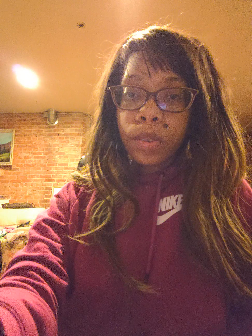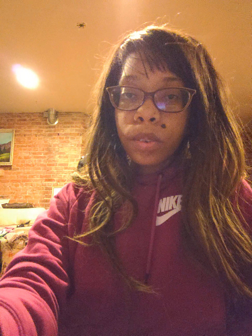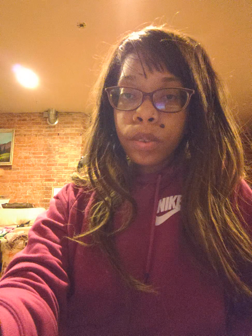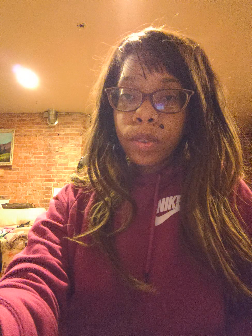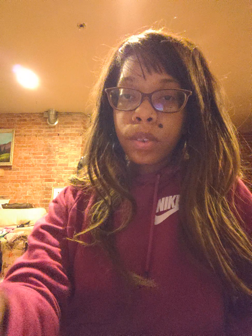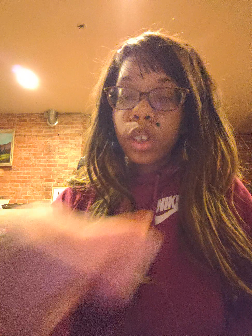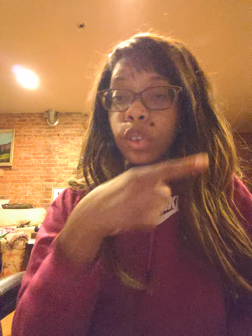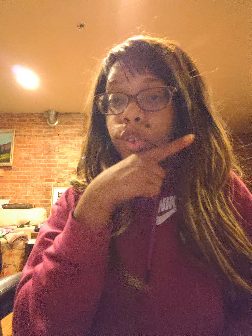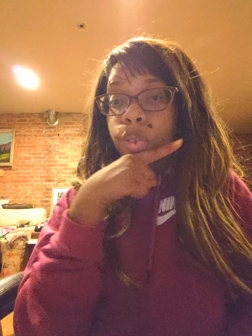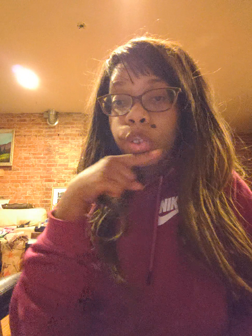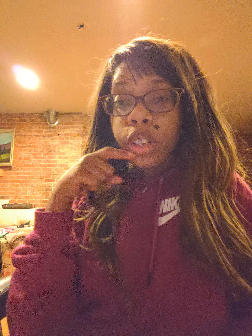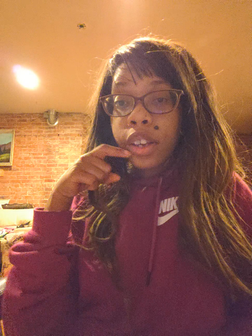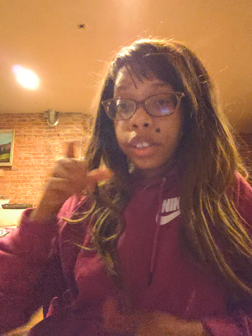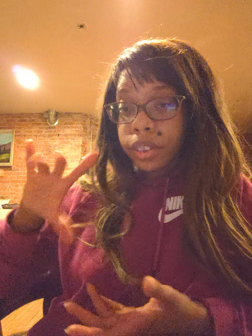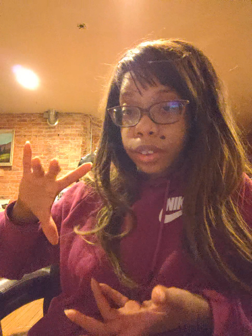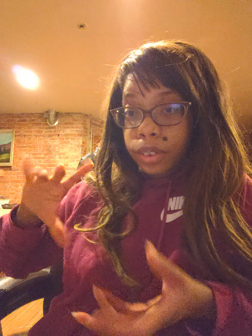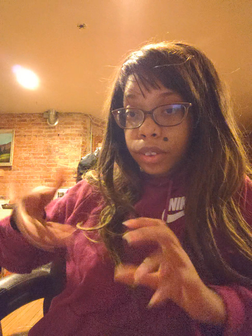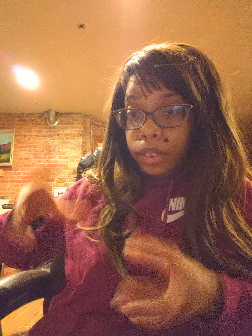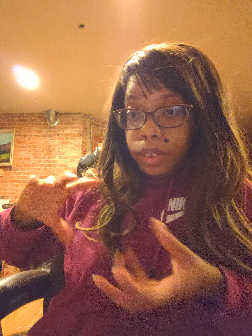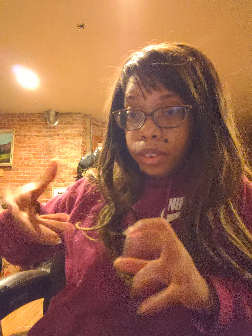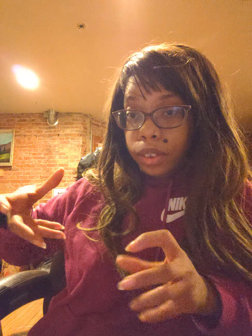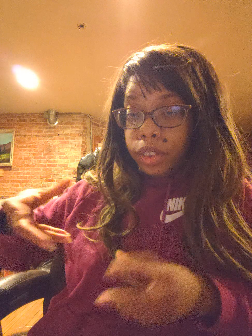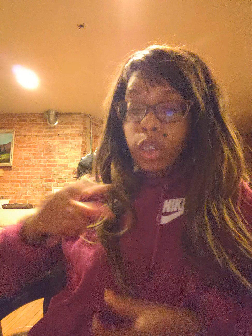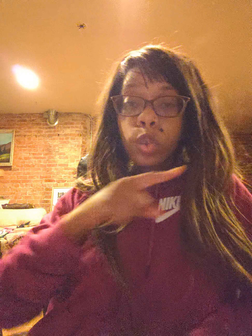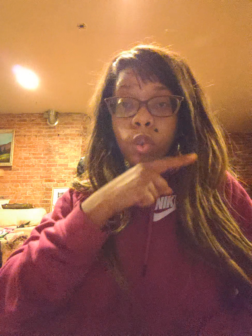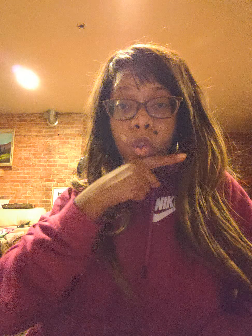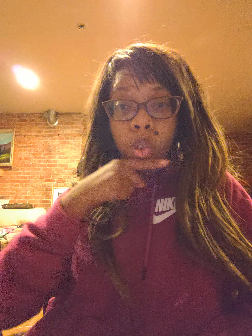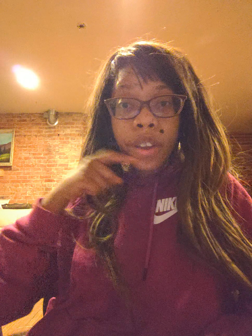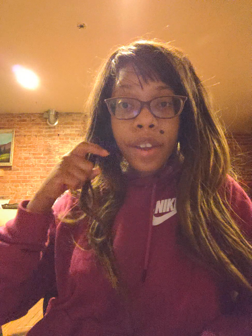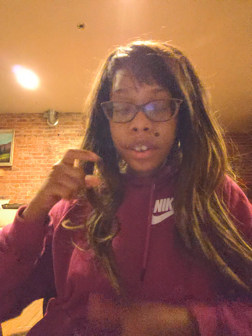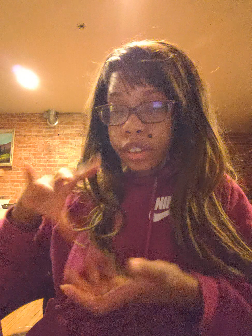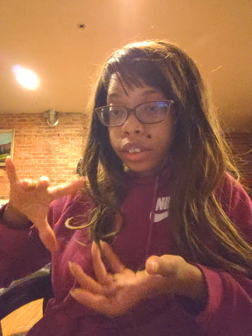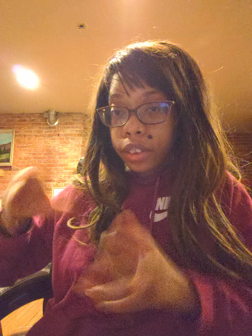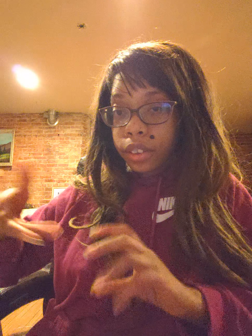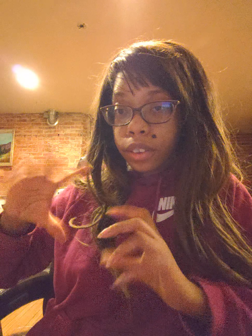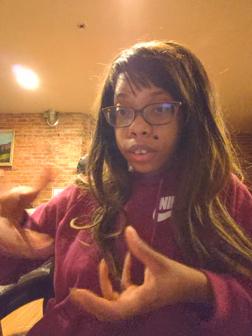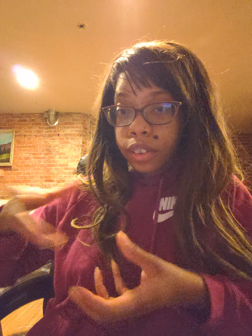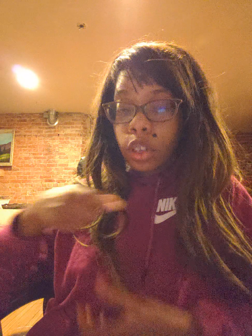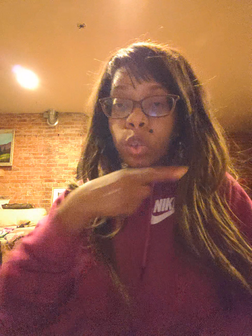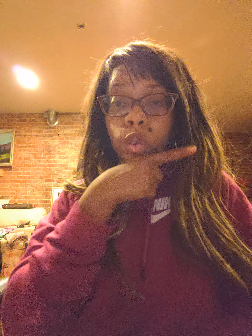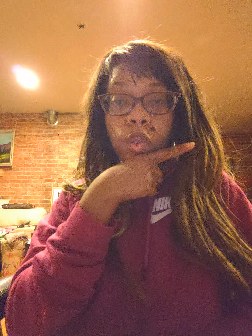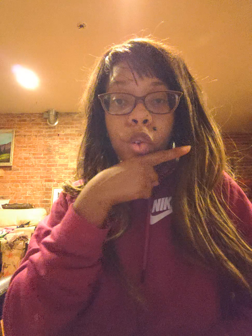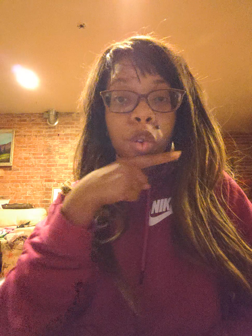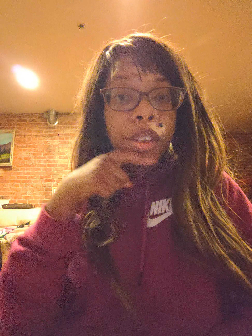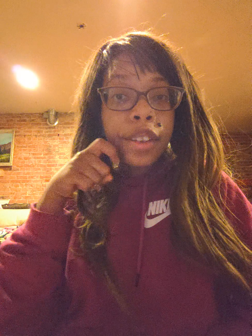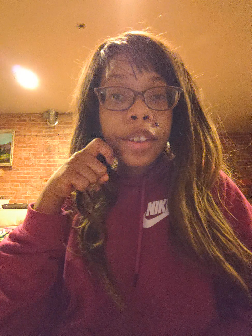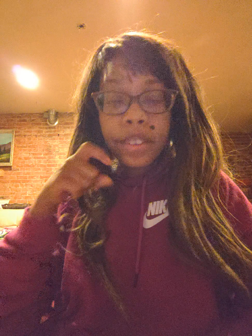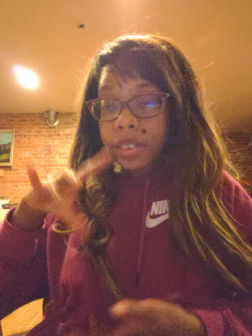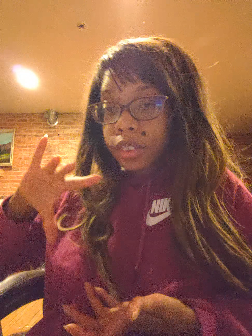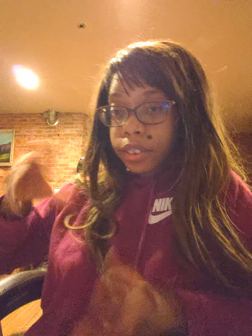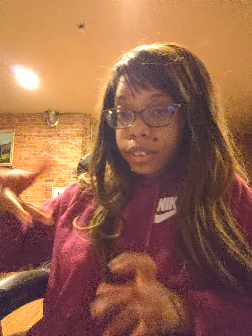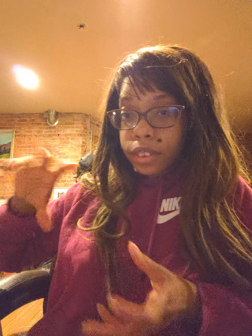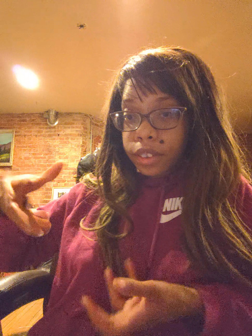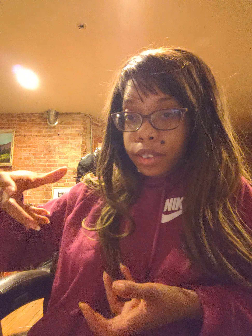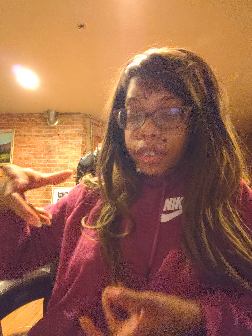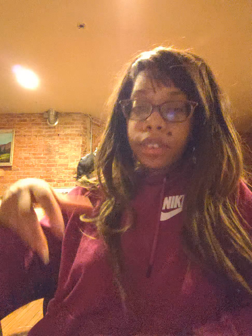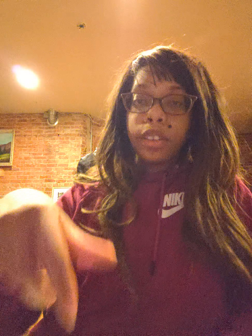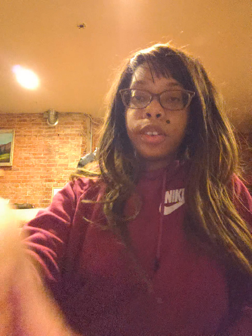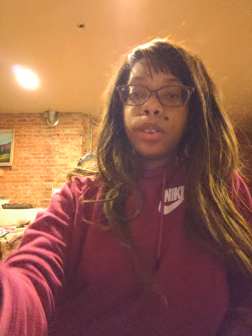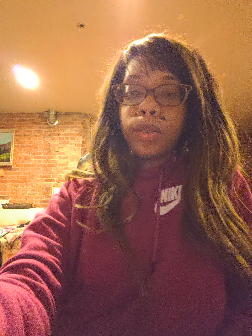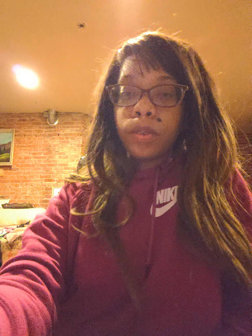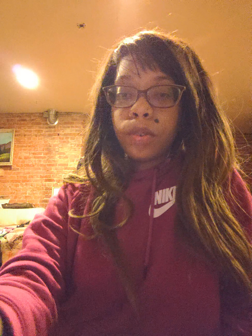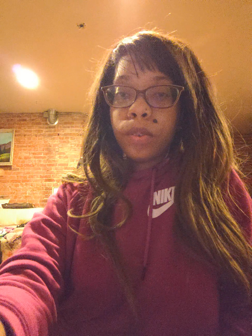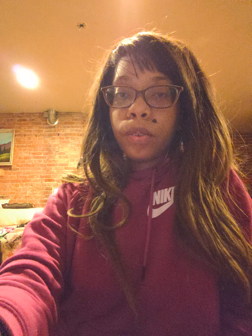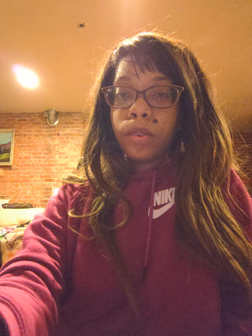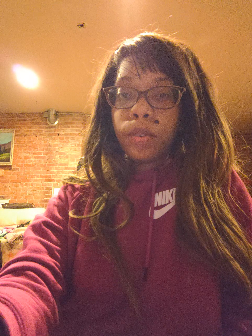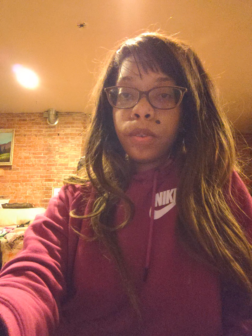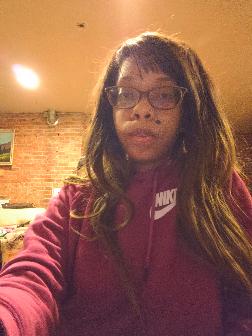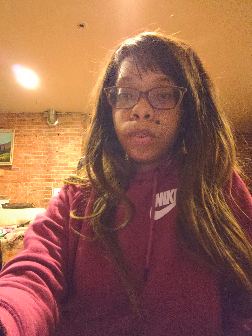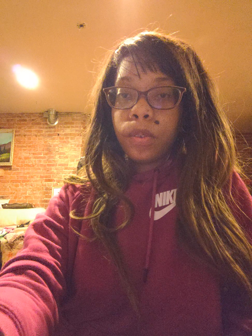dryer